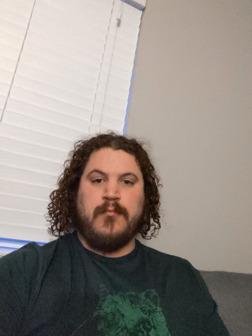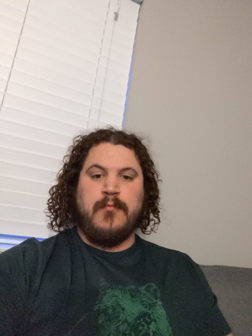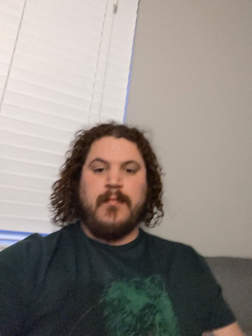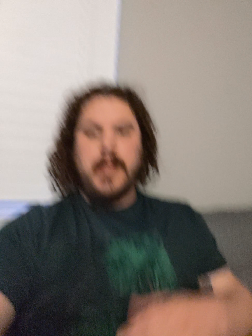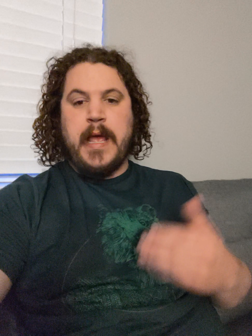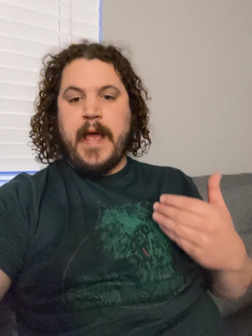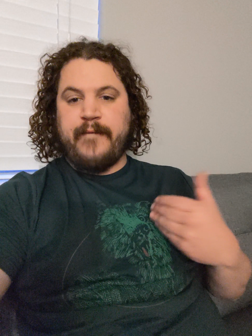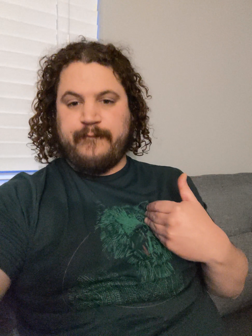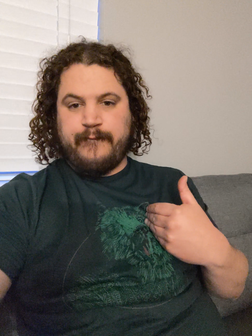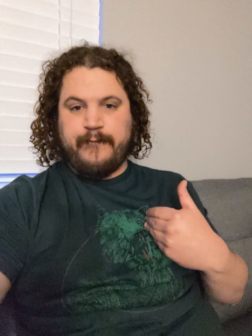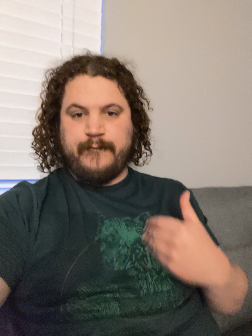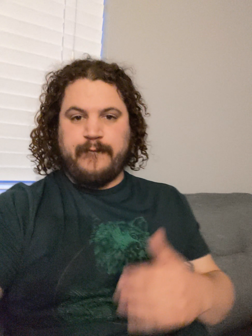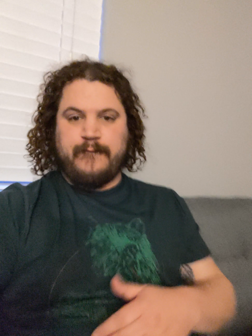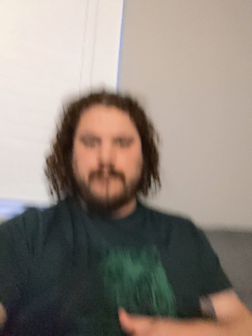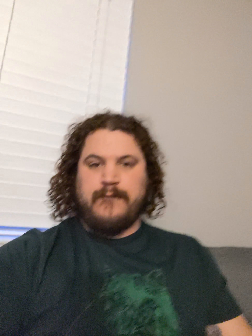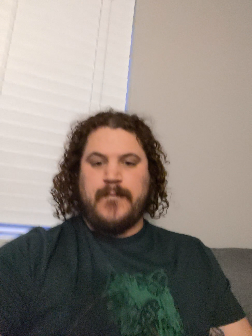have